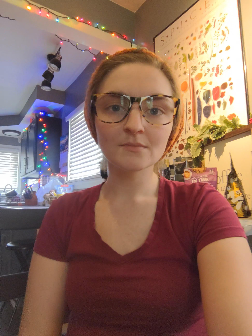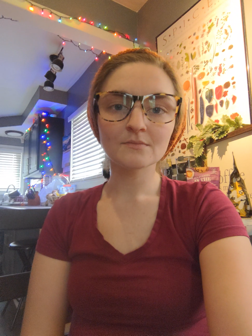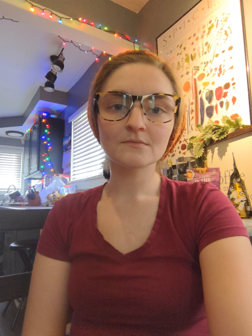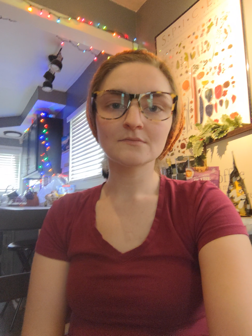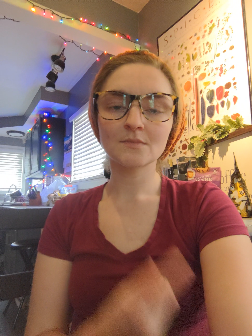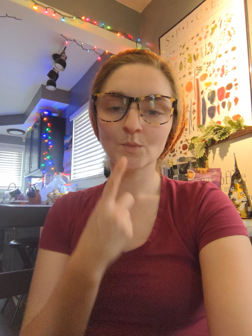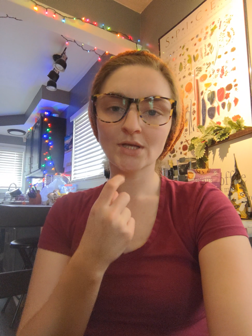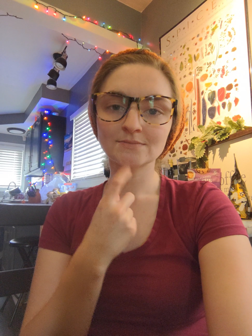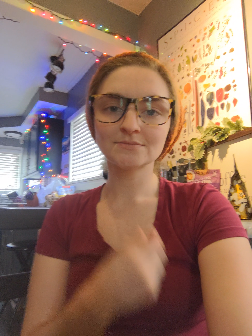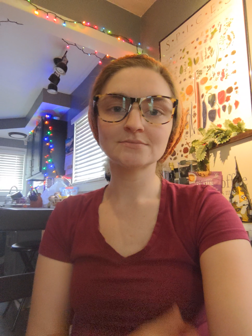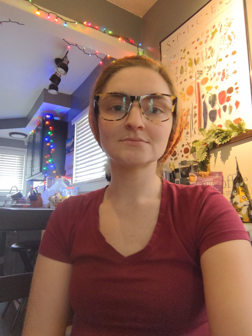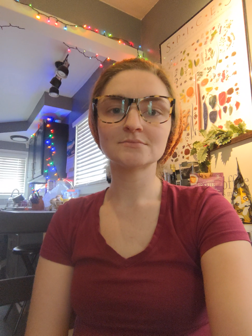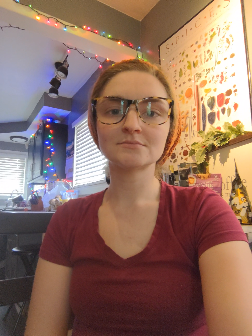red